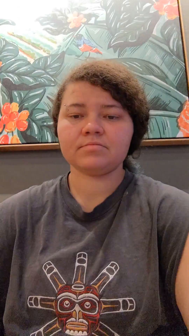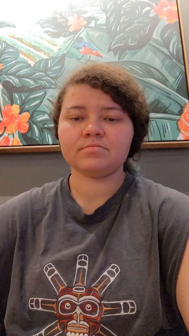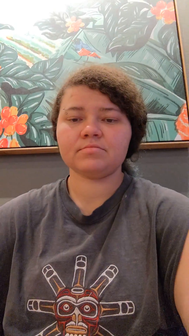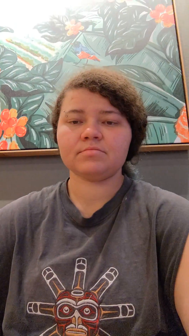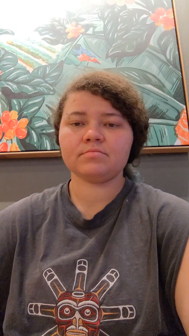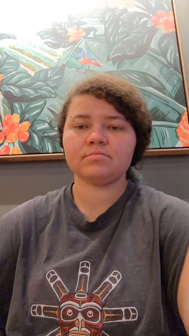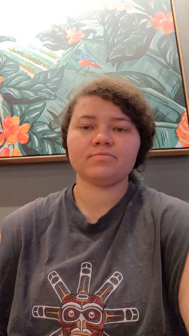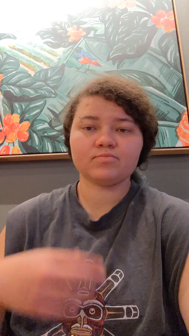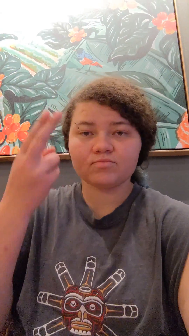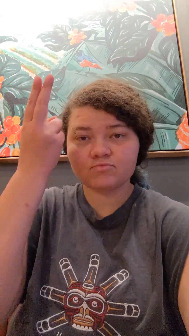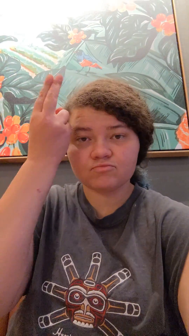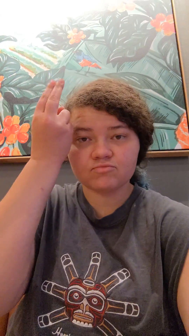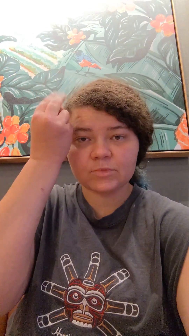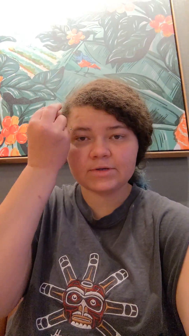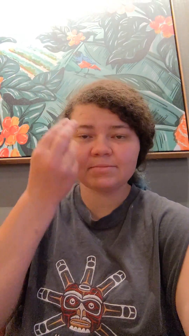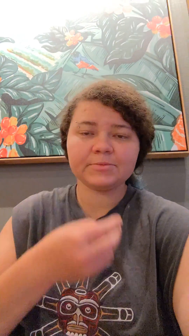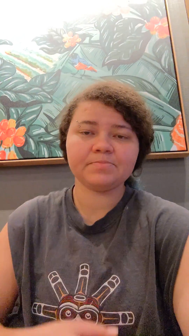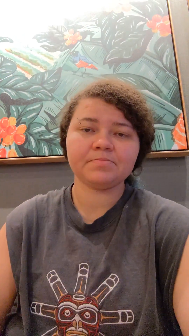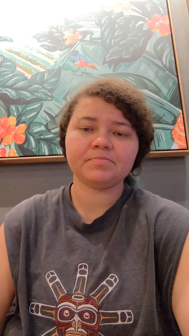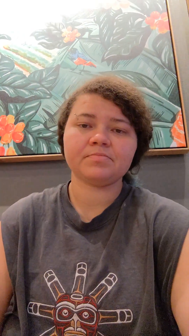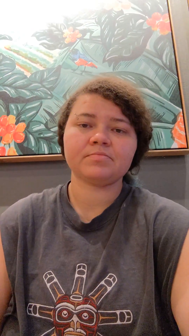rabbit